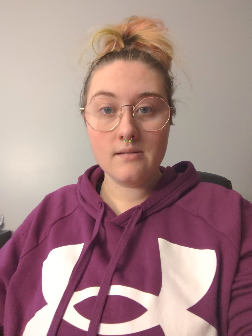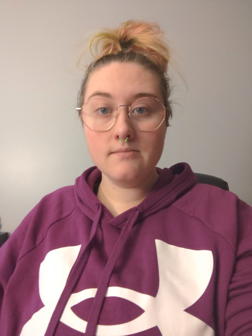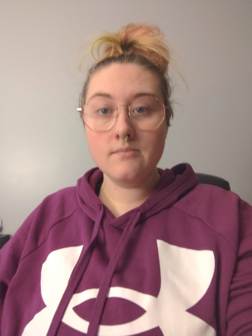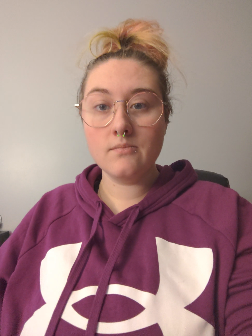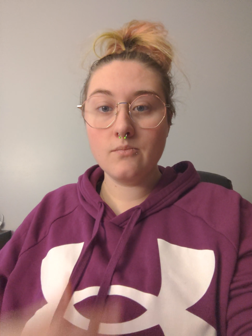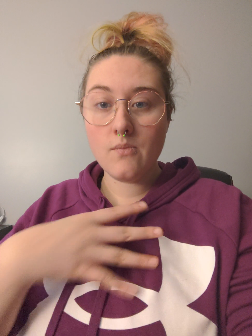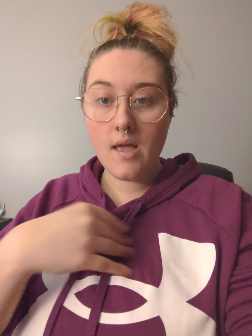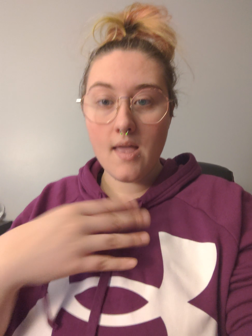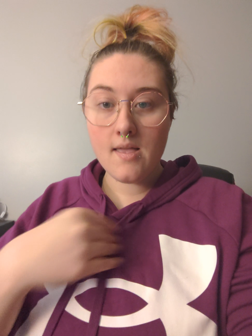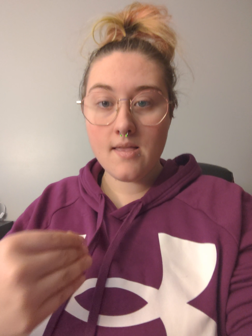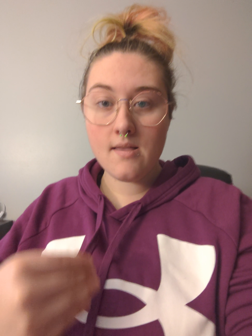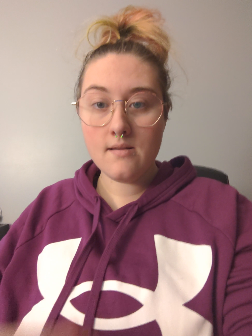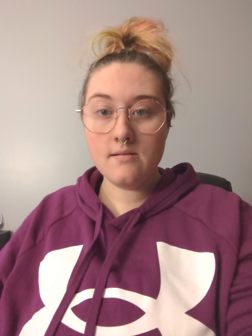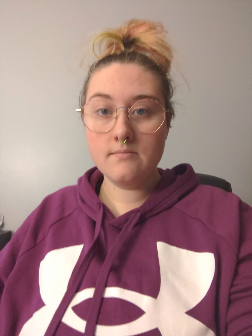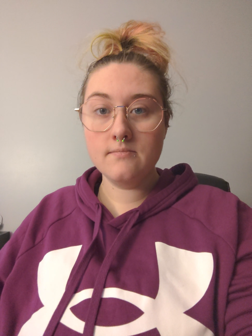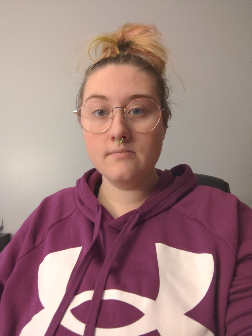white